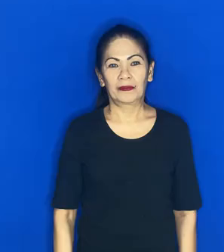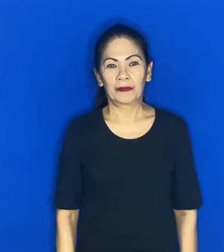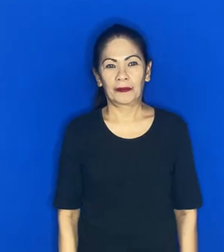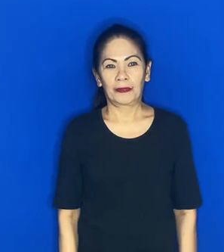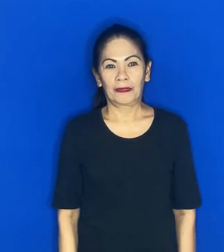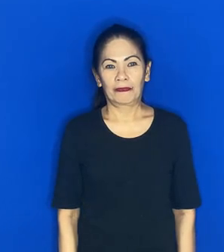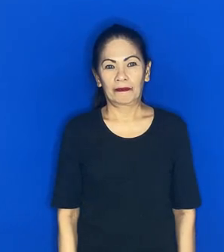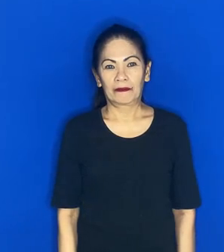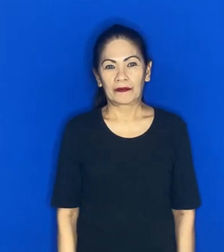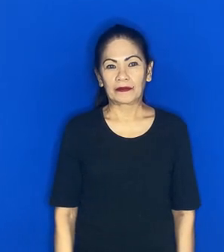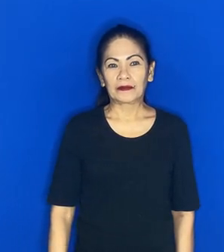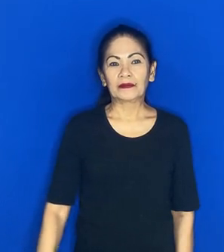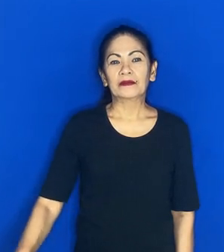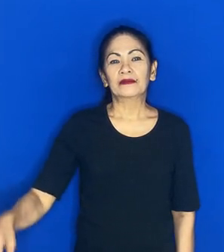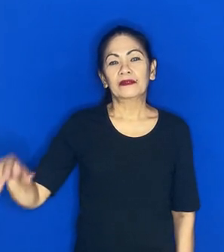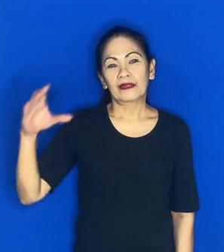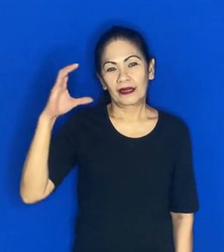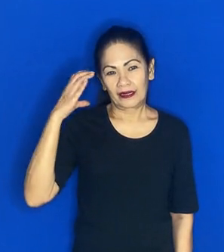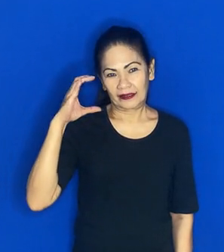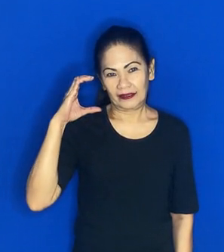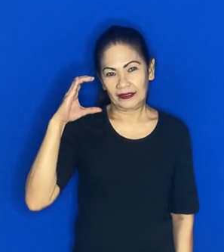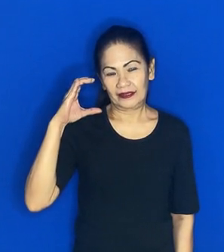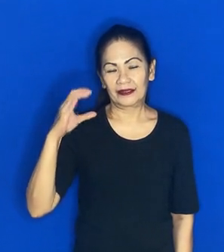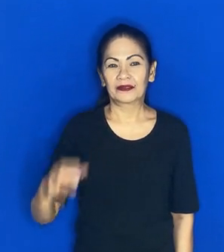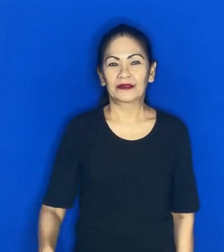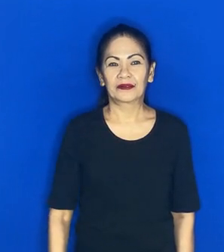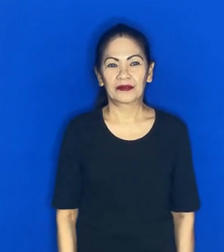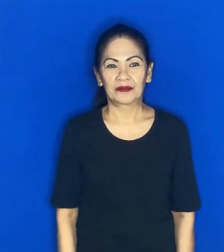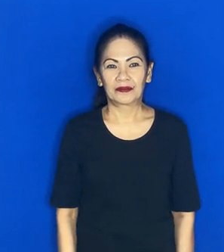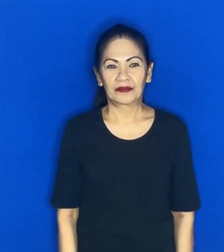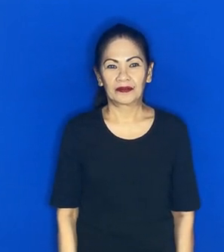cousin